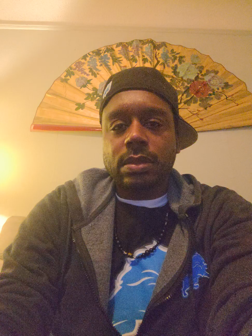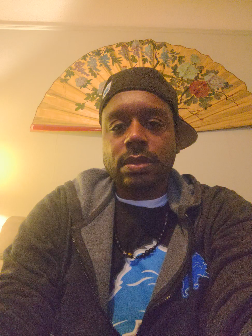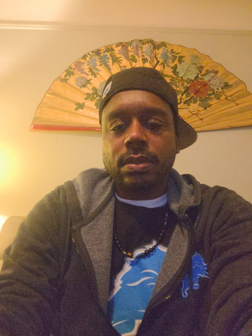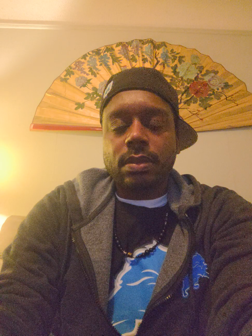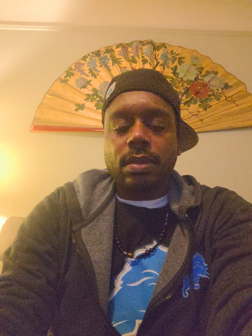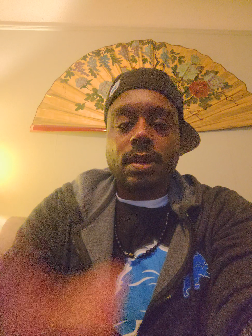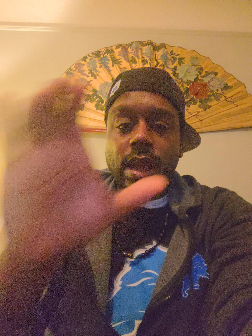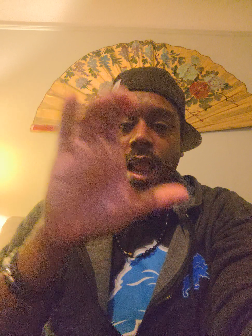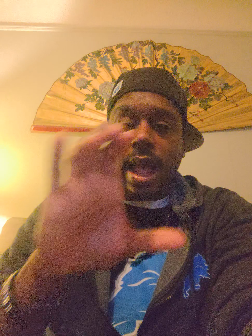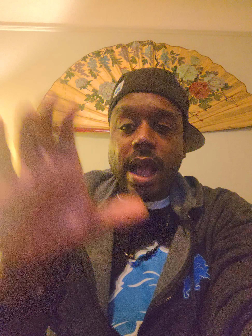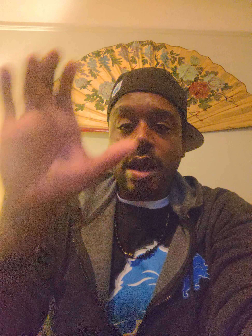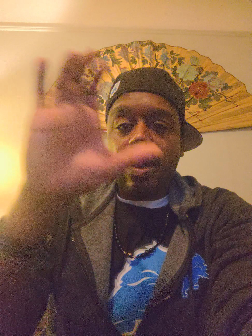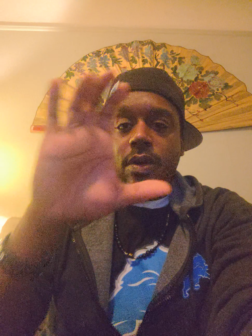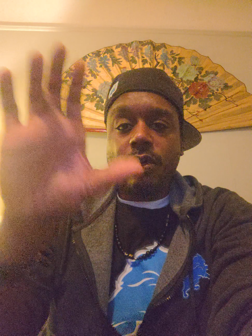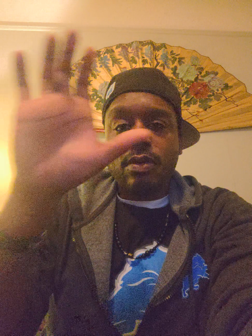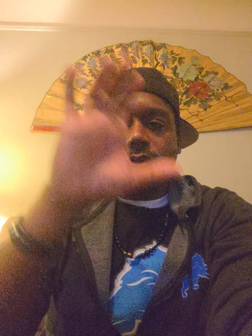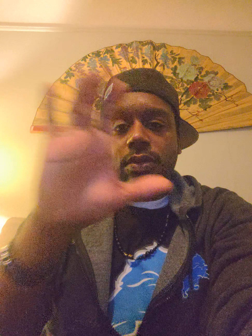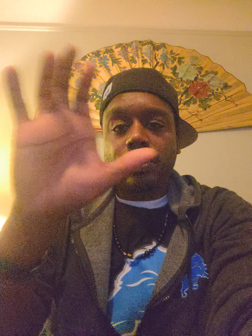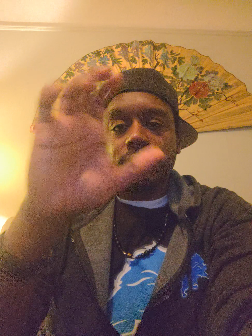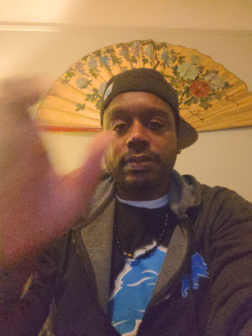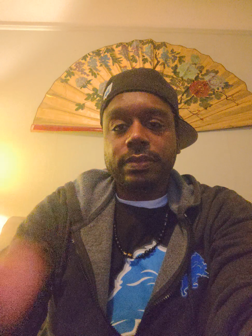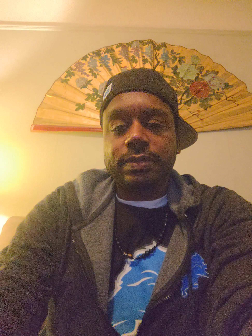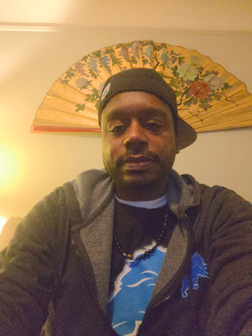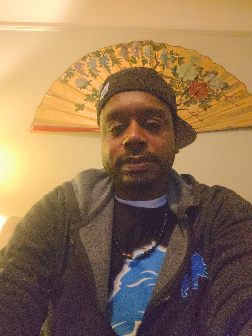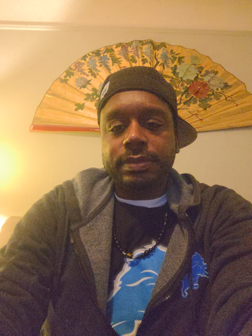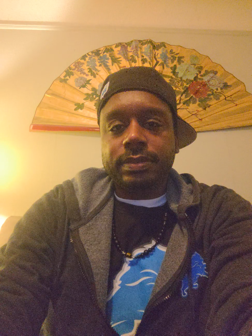cloud